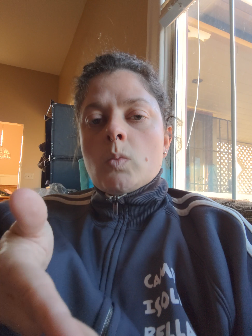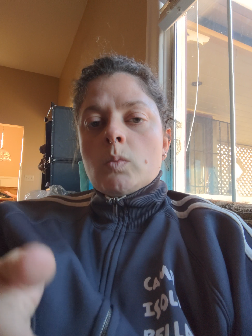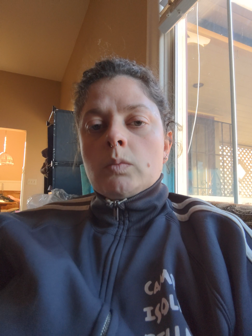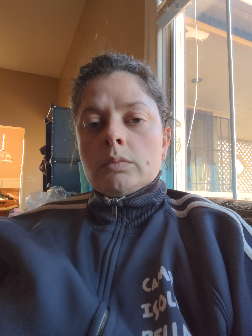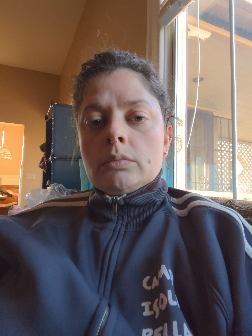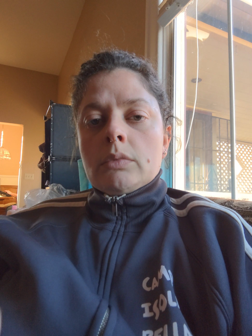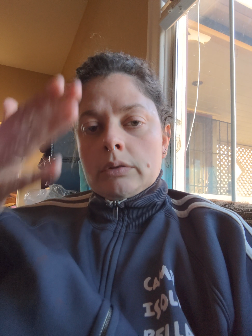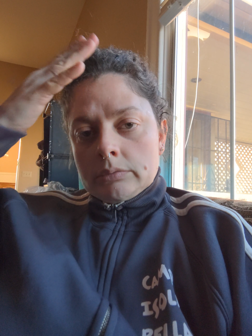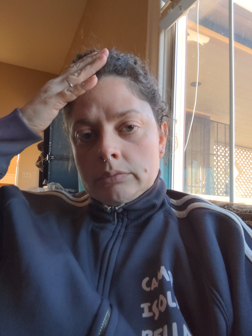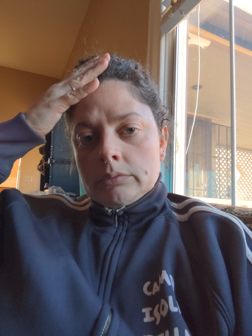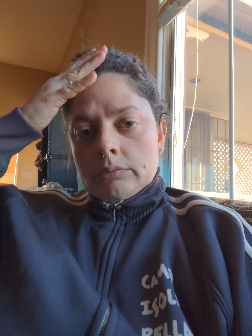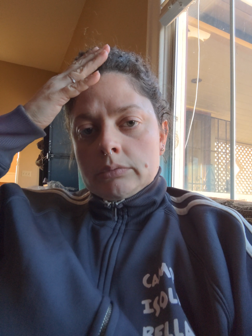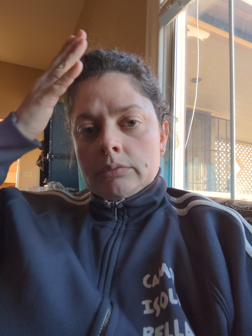hat